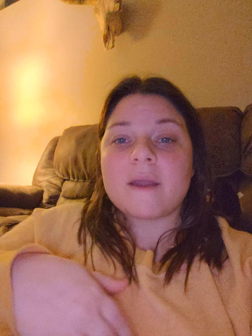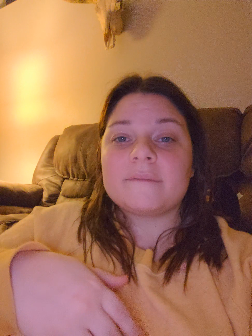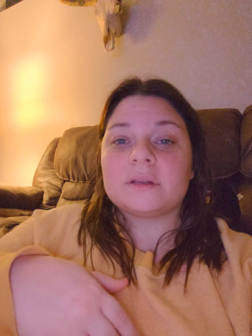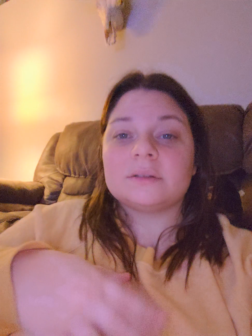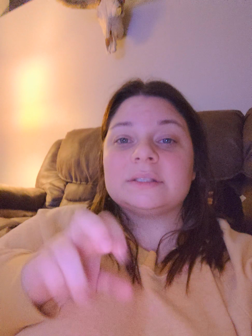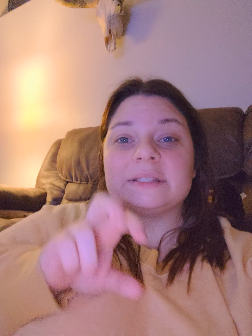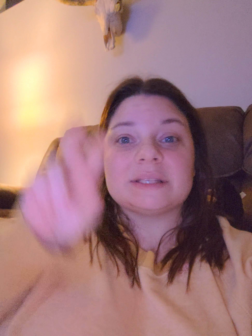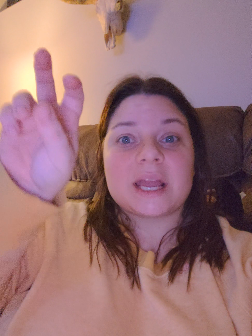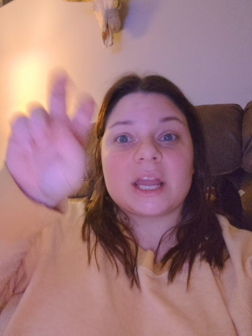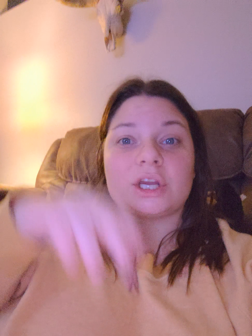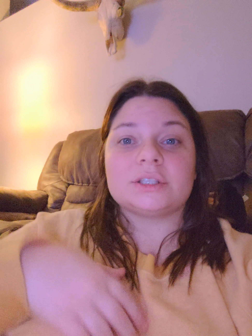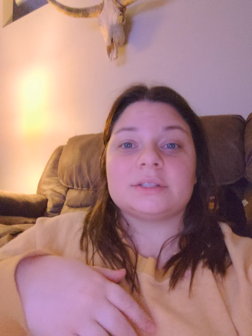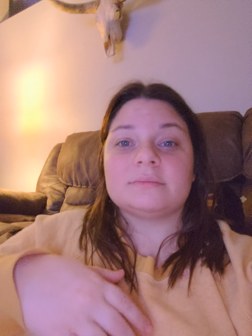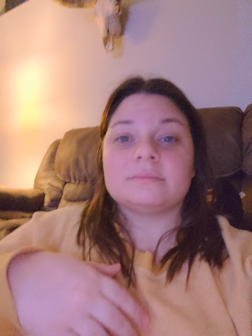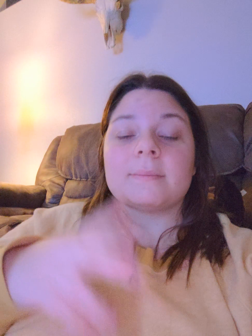stairs